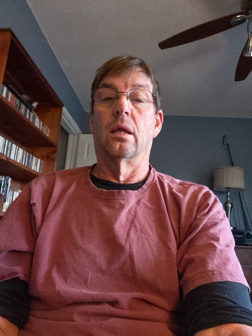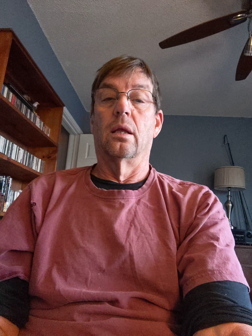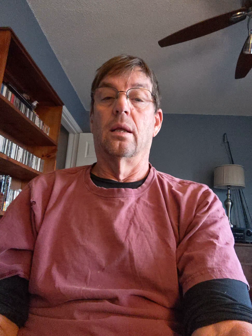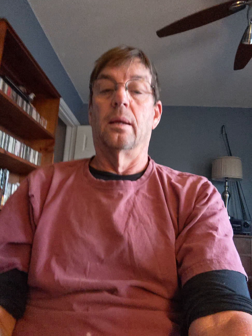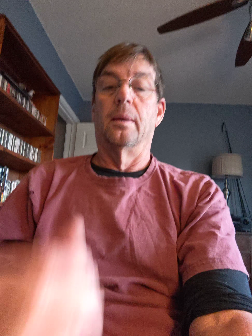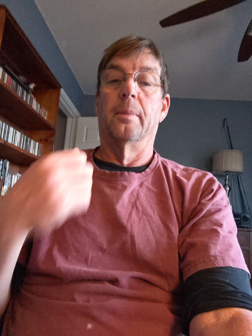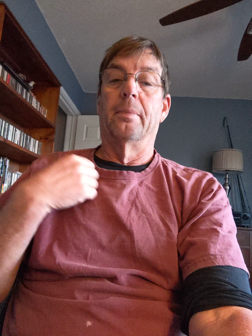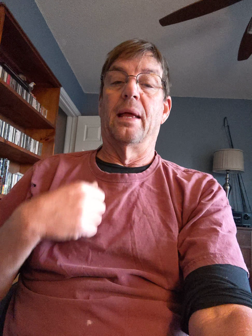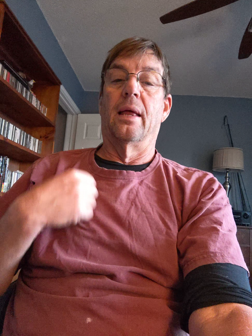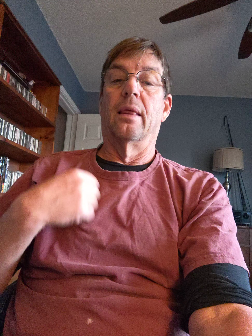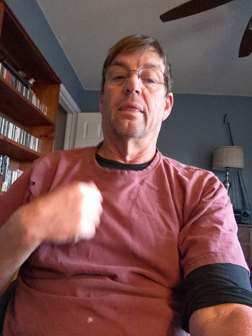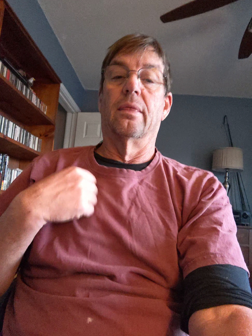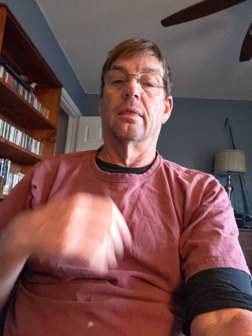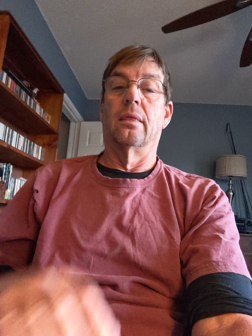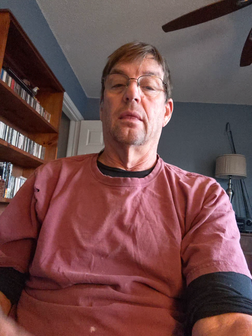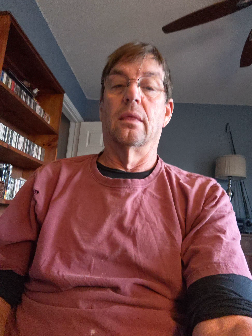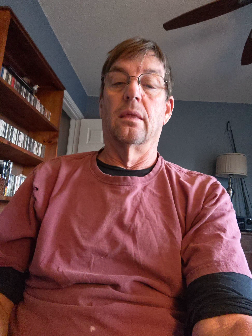bath